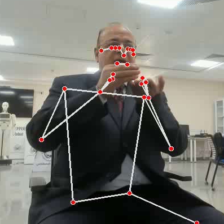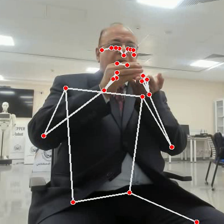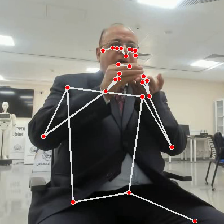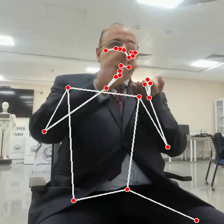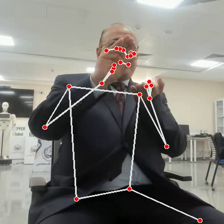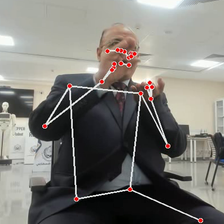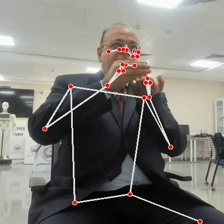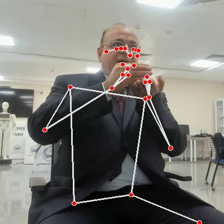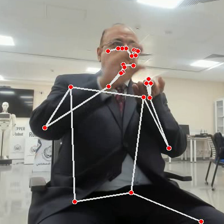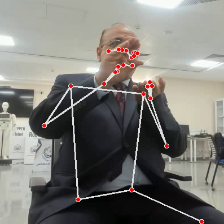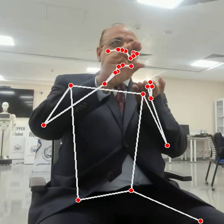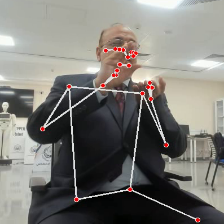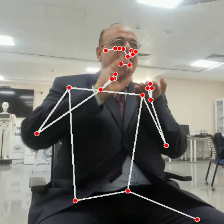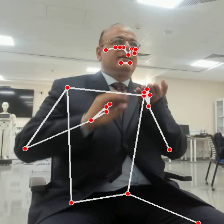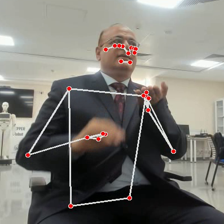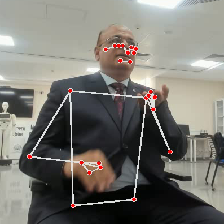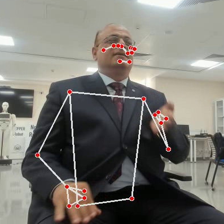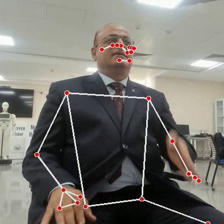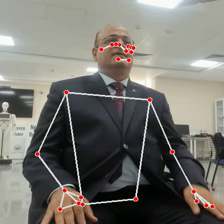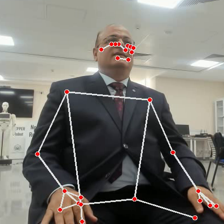hba hba